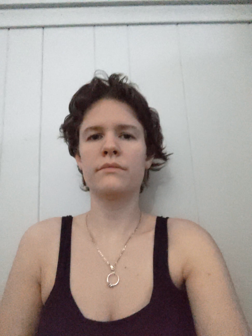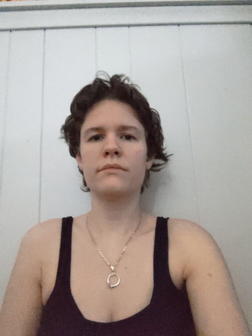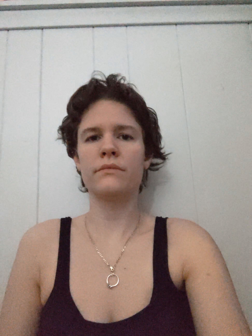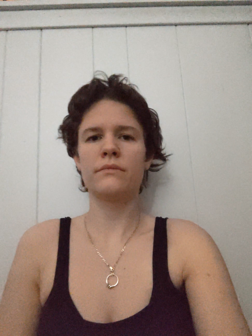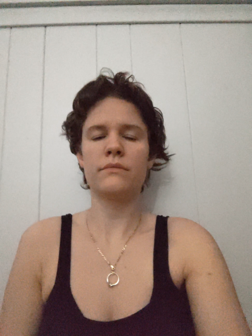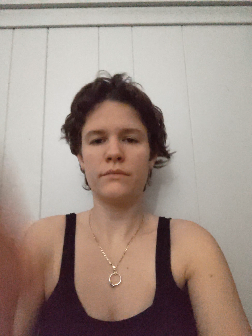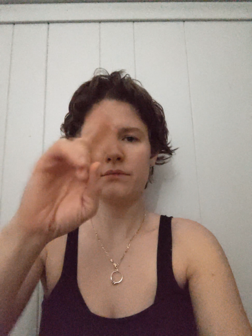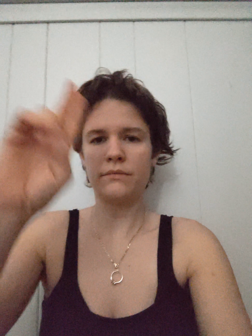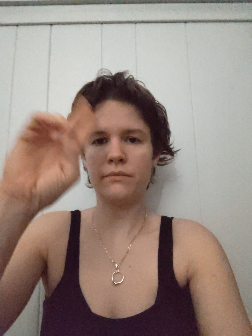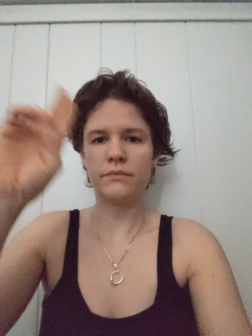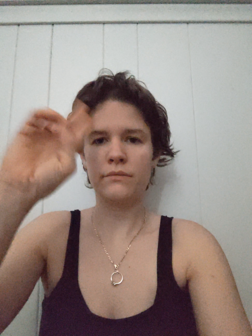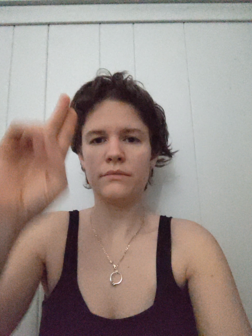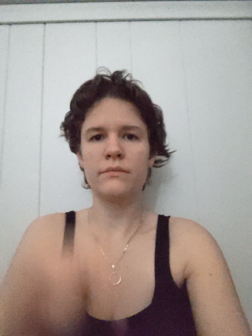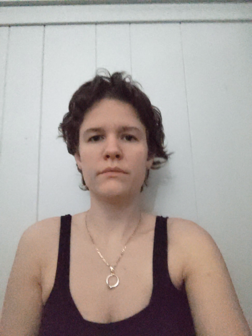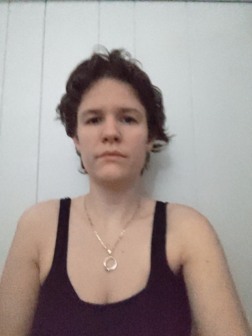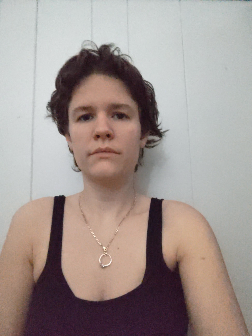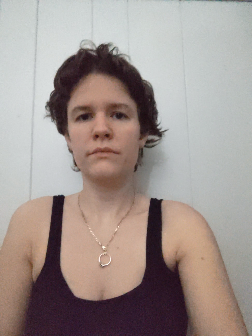uncle